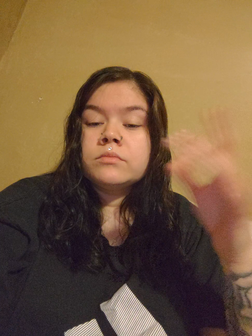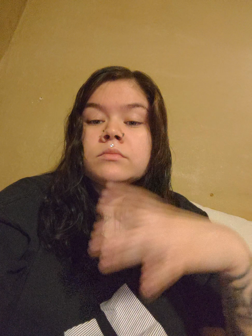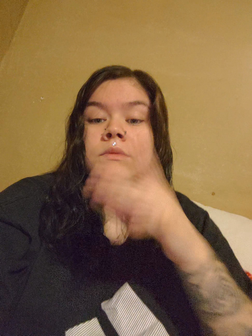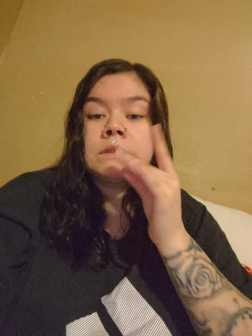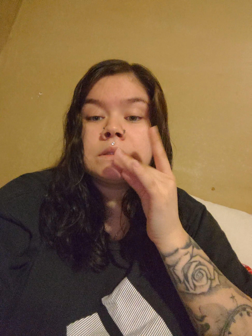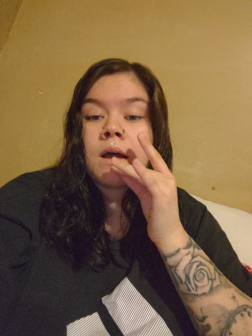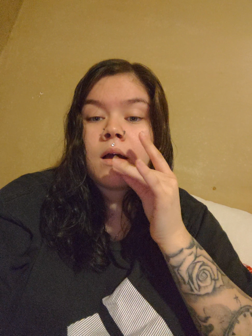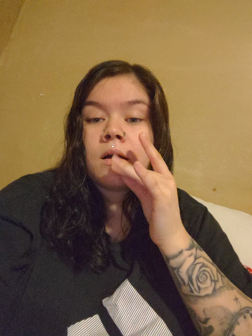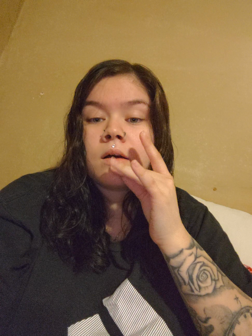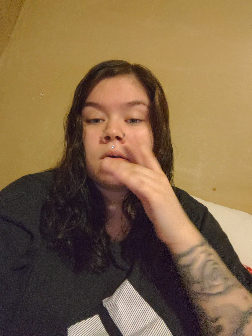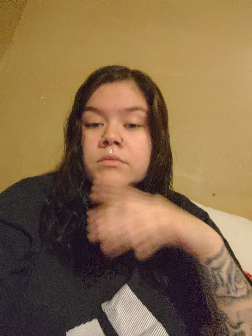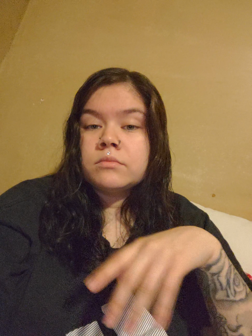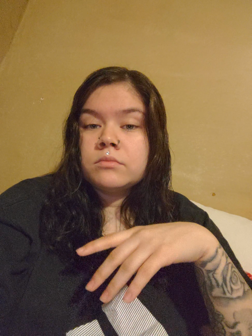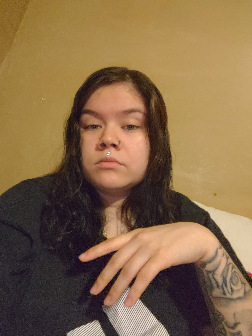snack